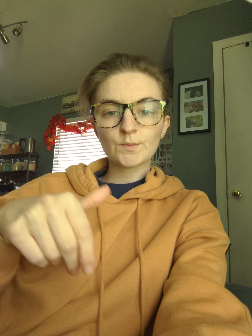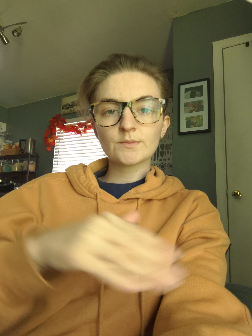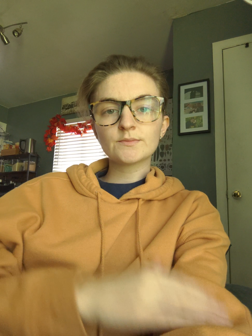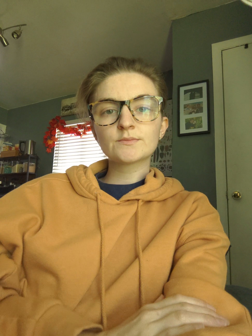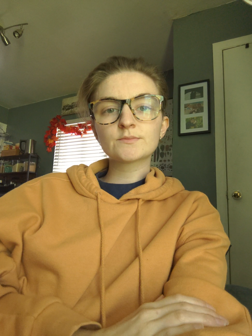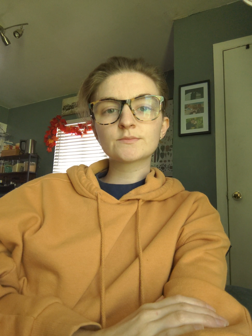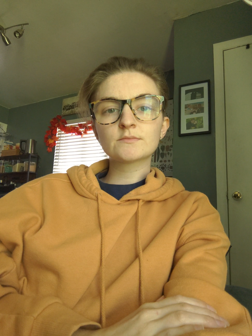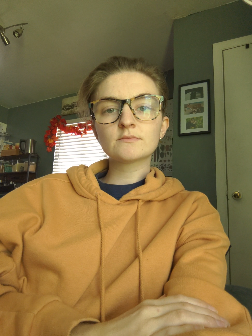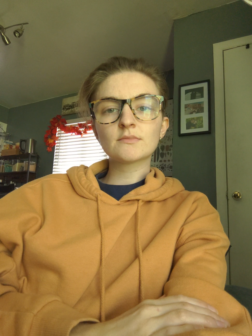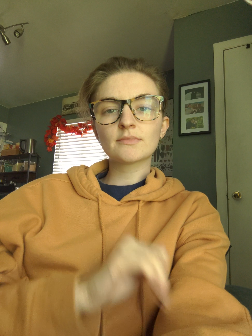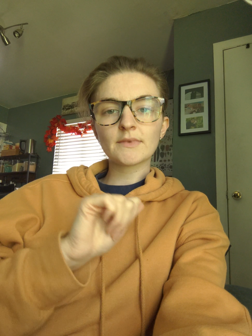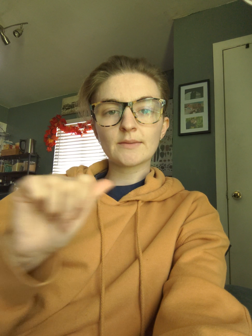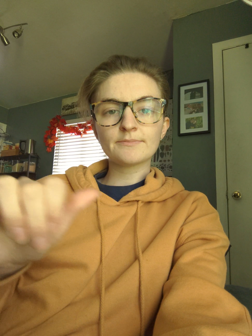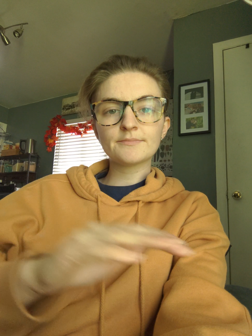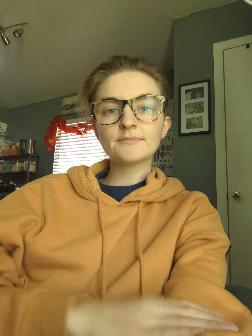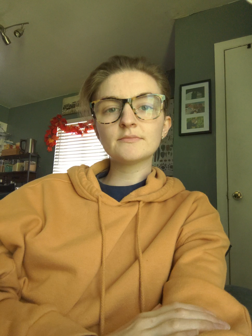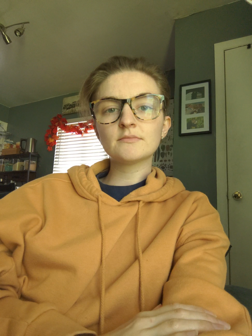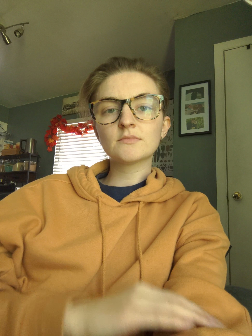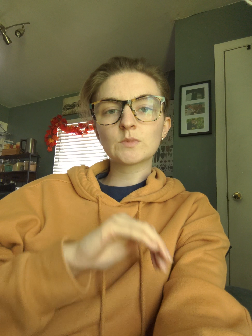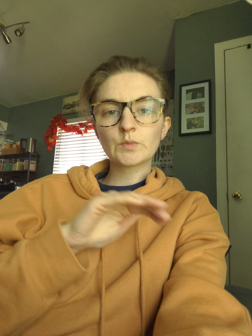a